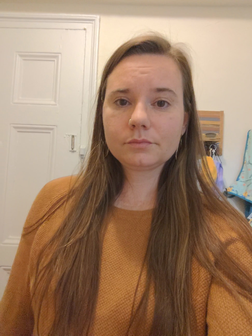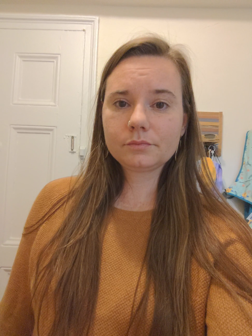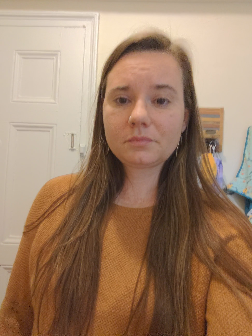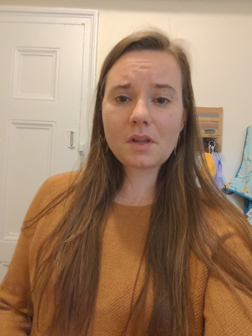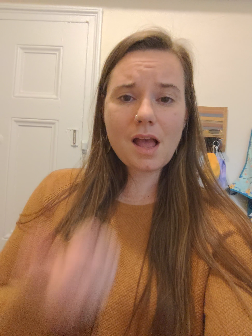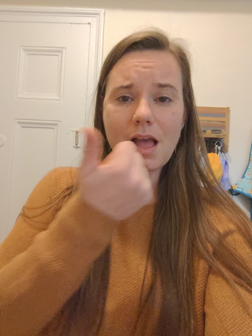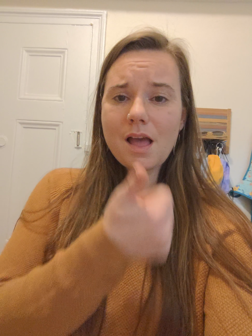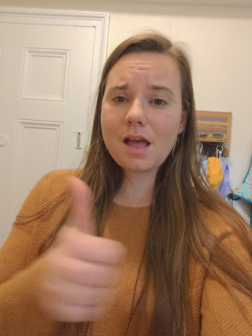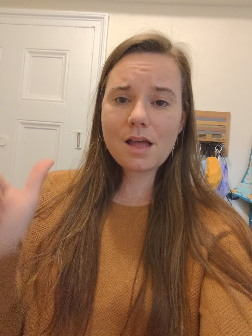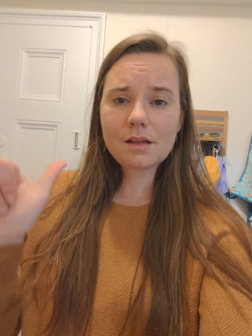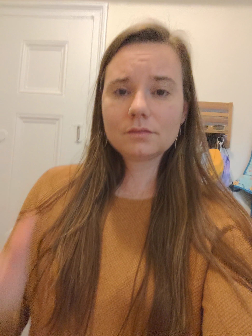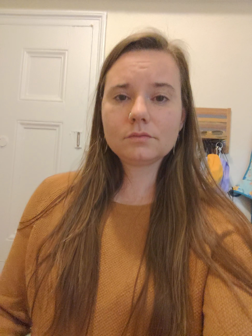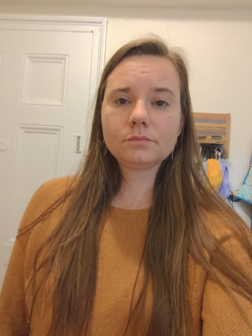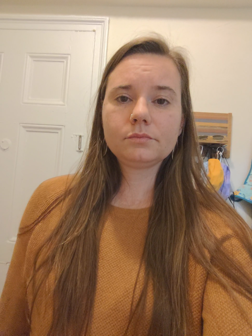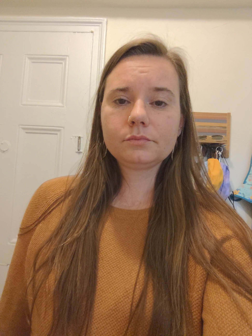any